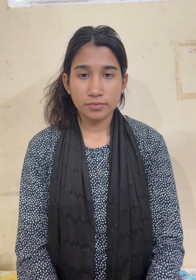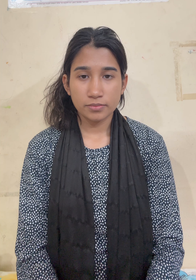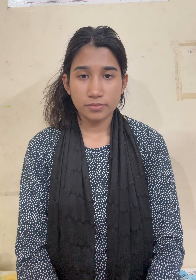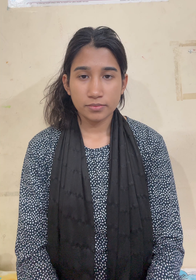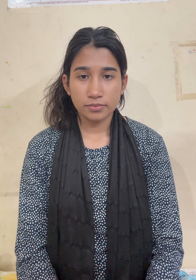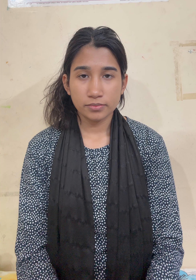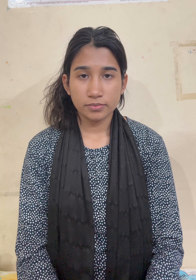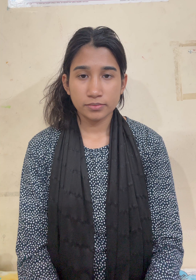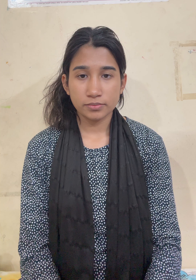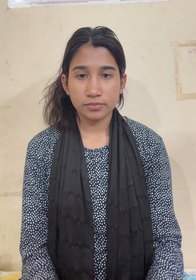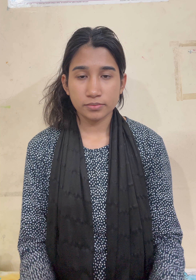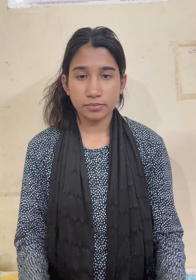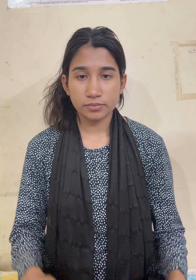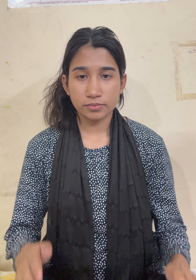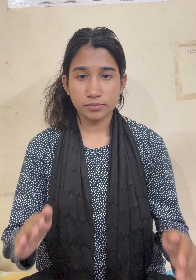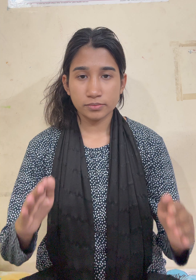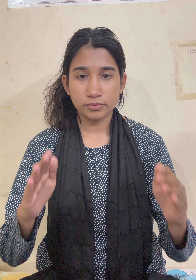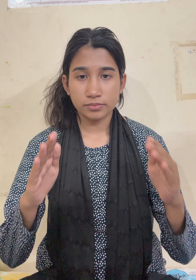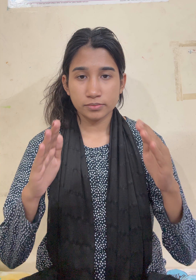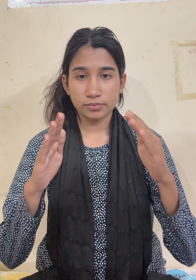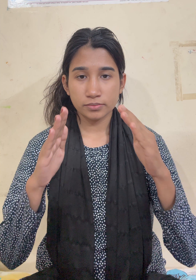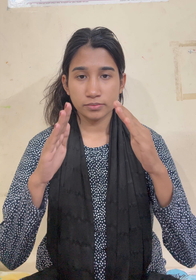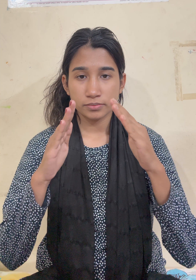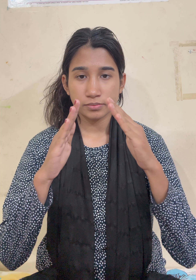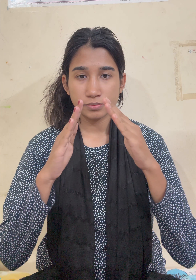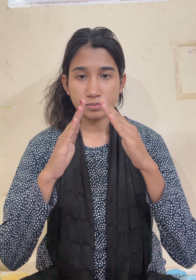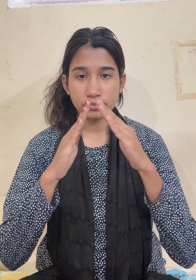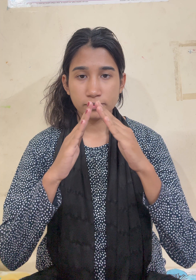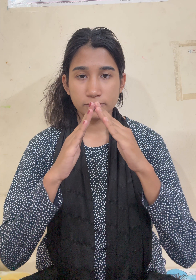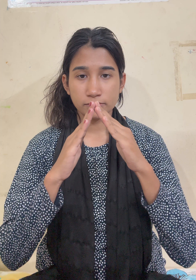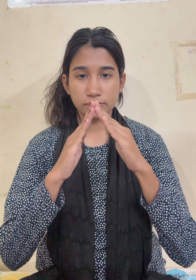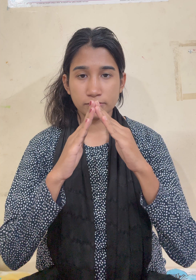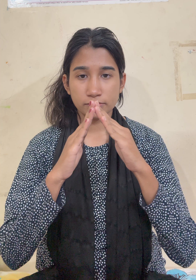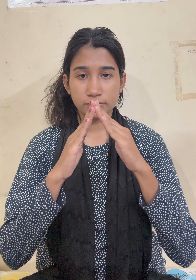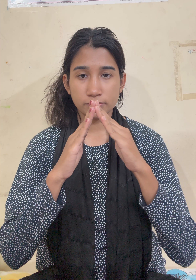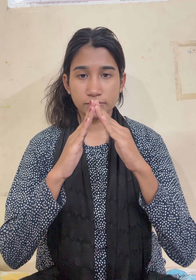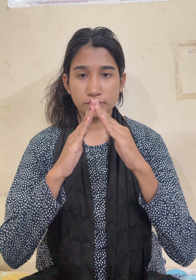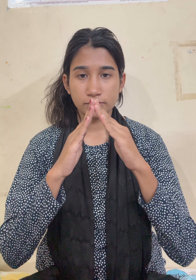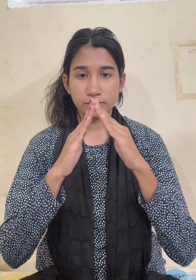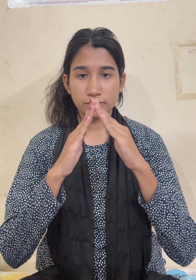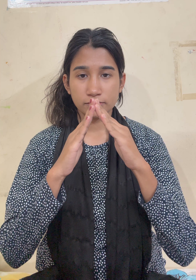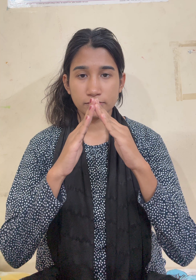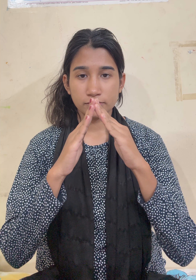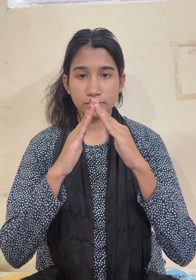বাড়ি